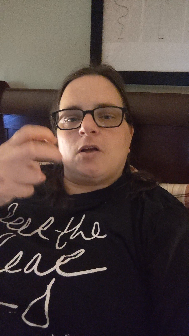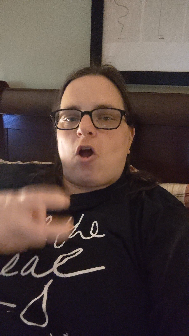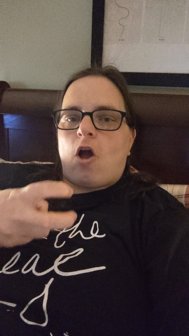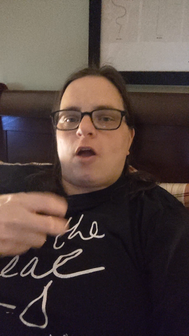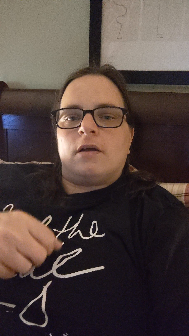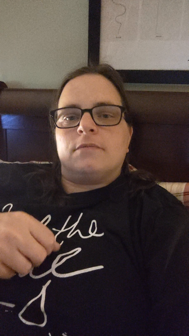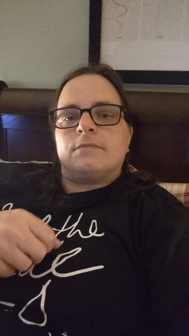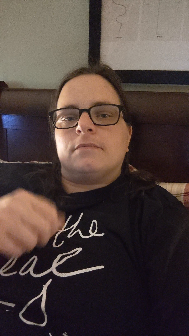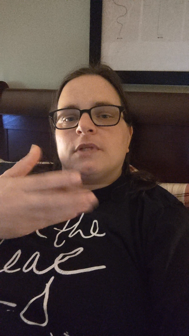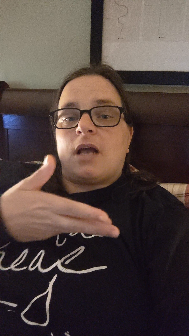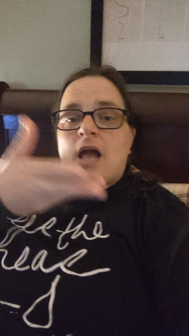carry